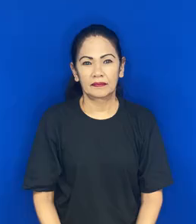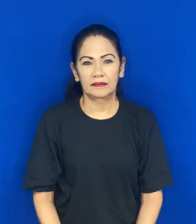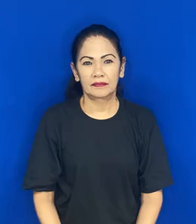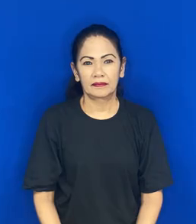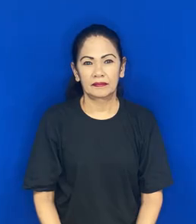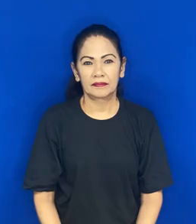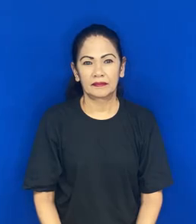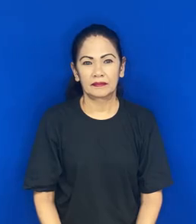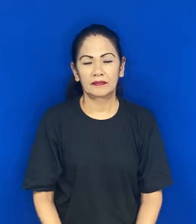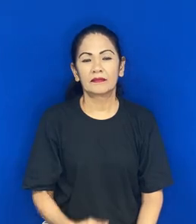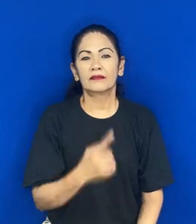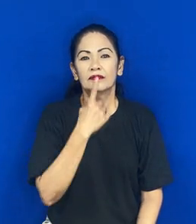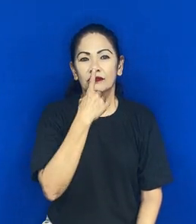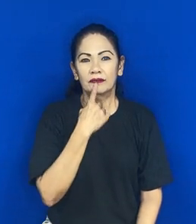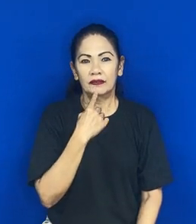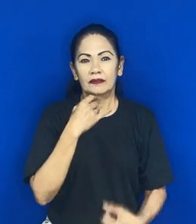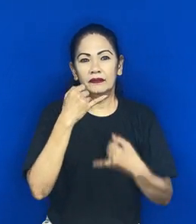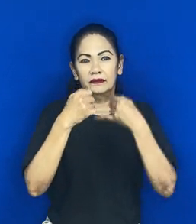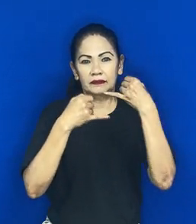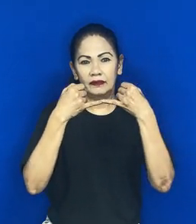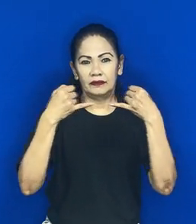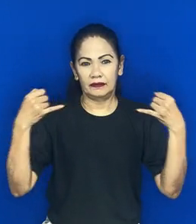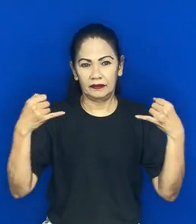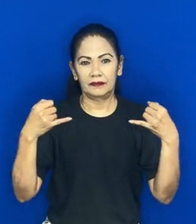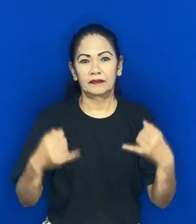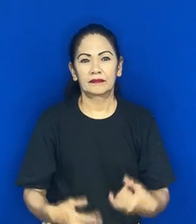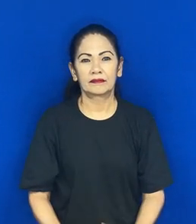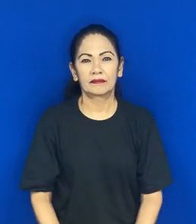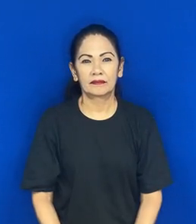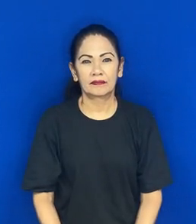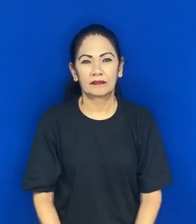spaghetti